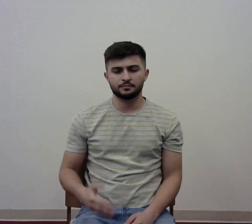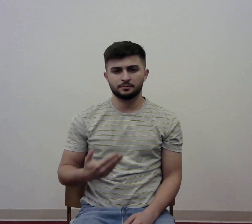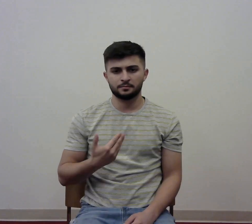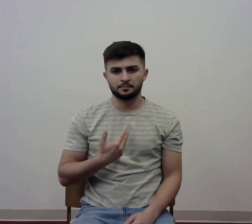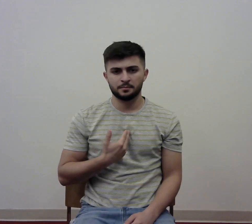mən